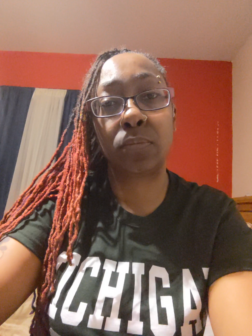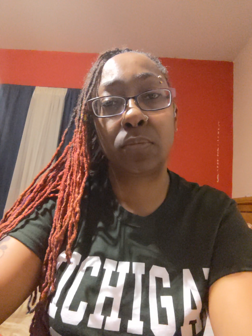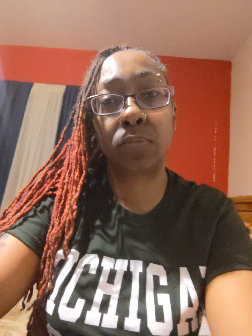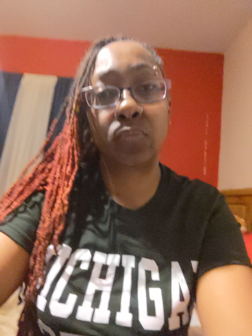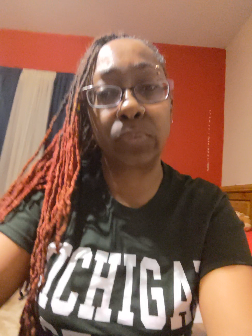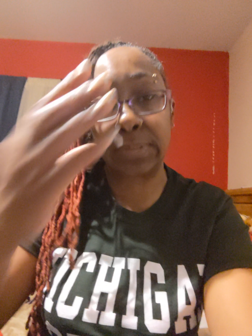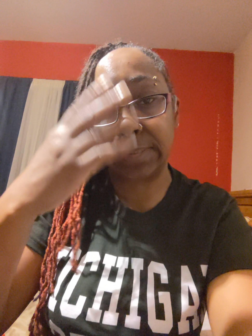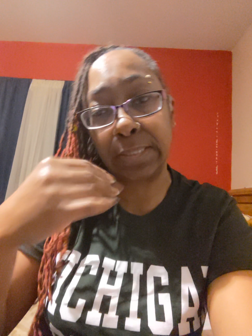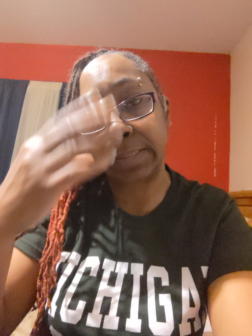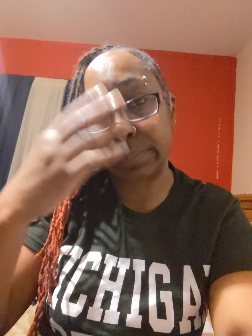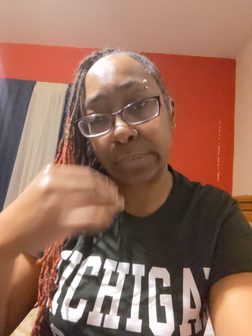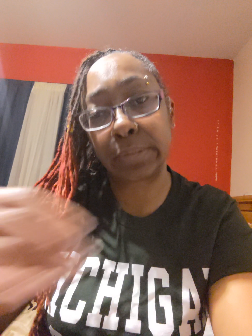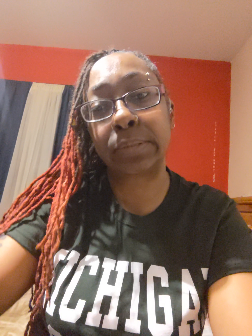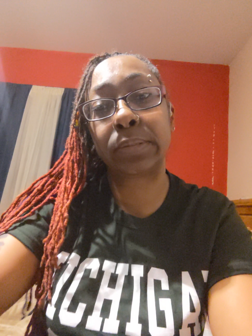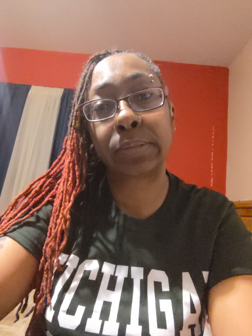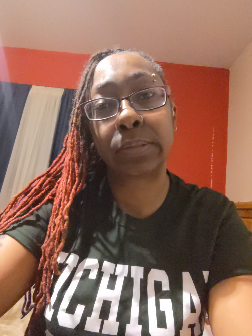sleepy